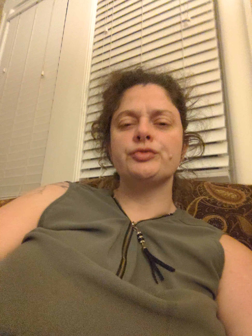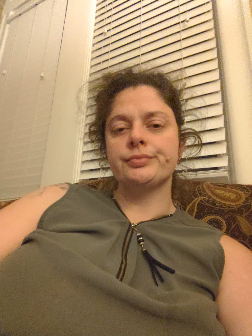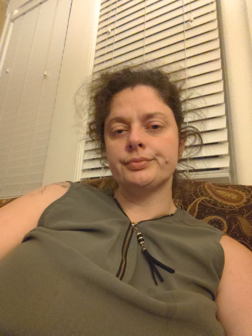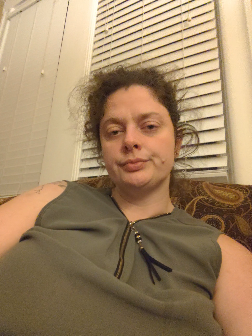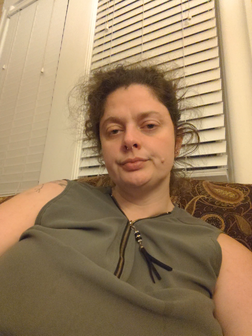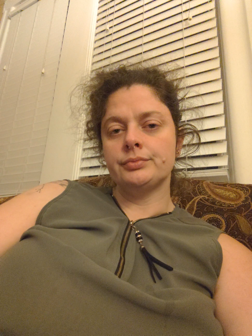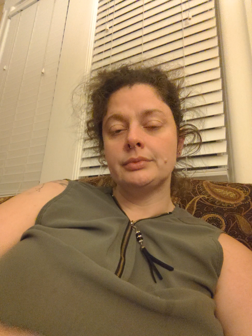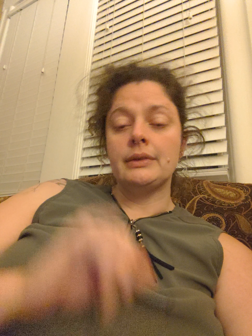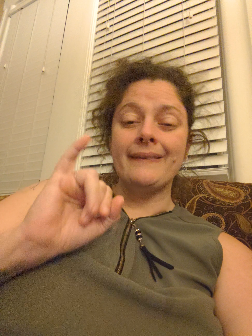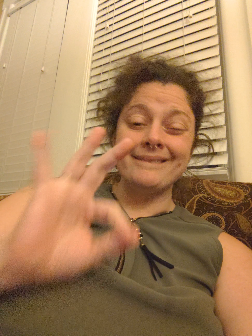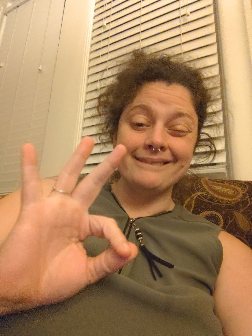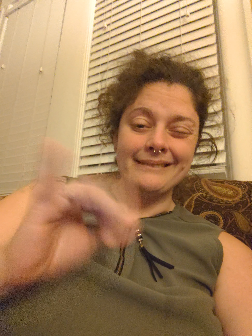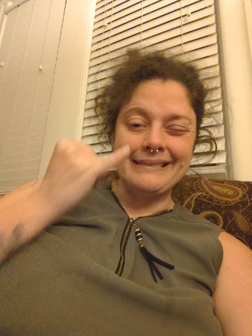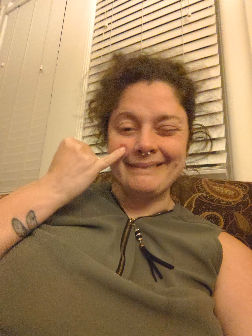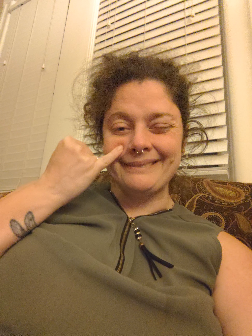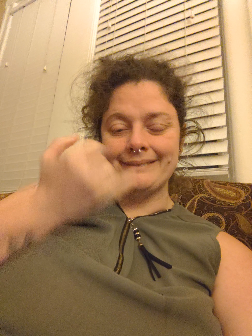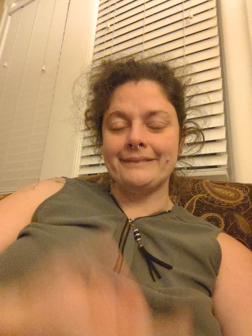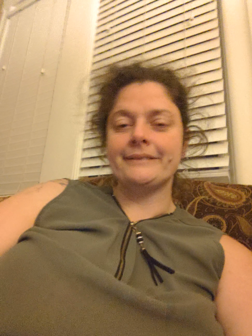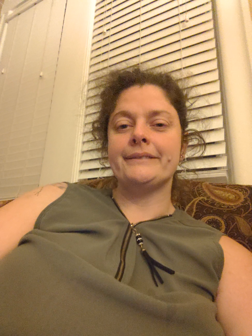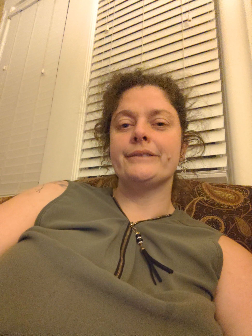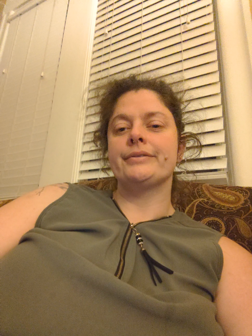if